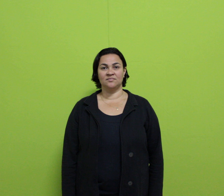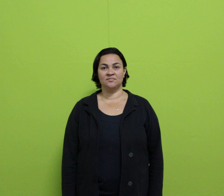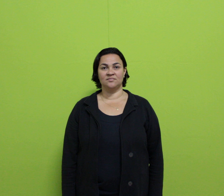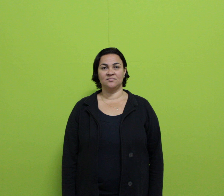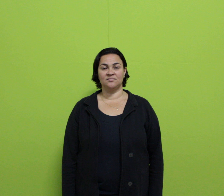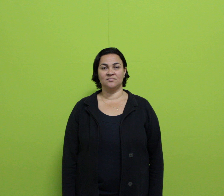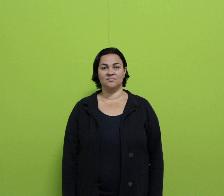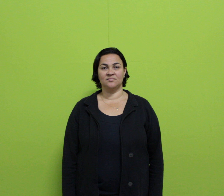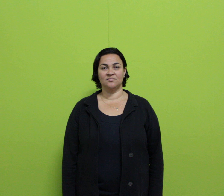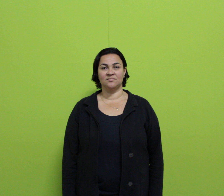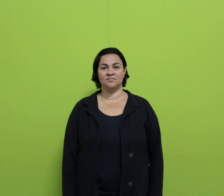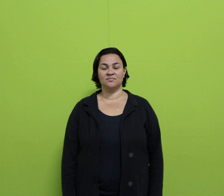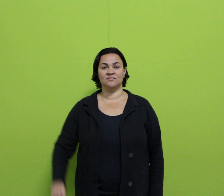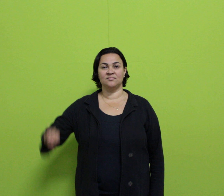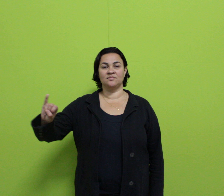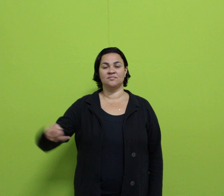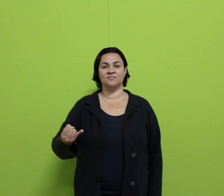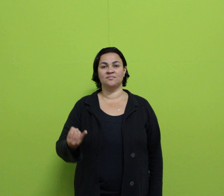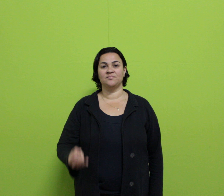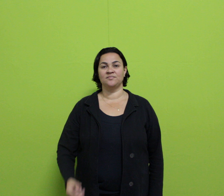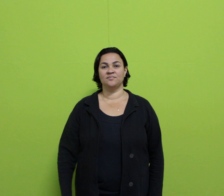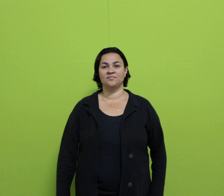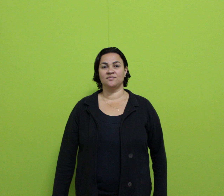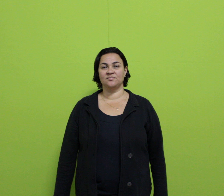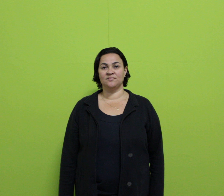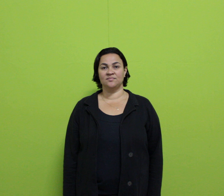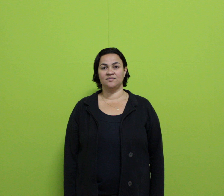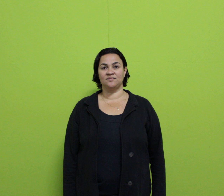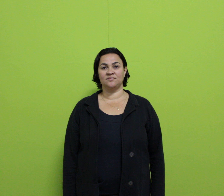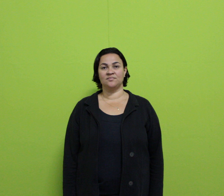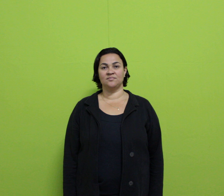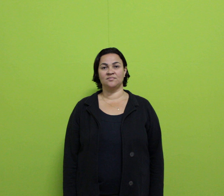aproveitar